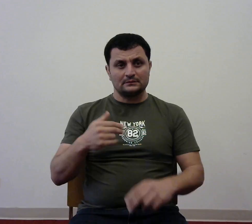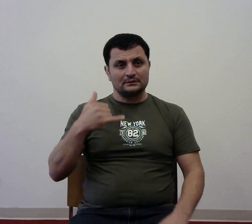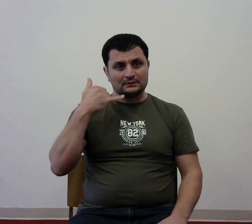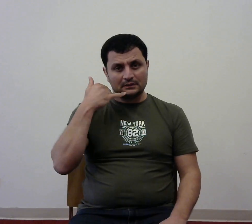telefon